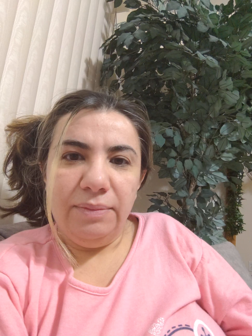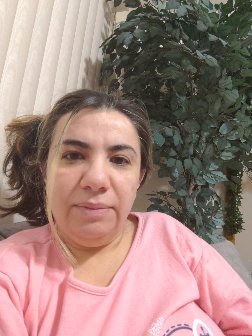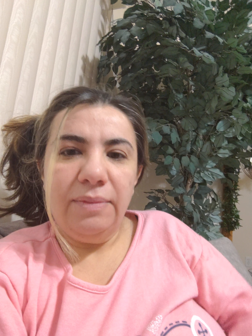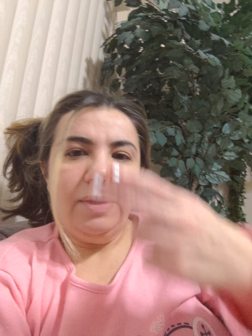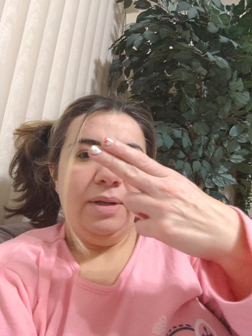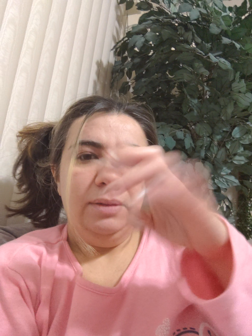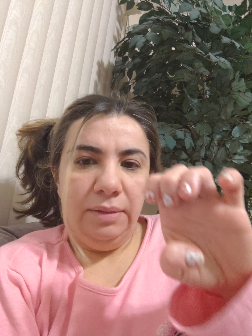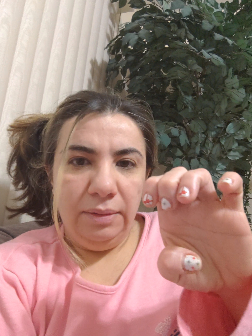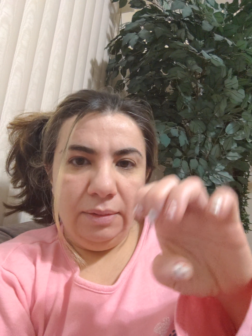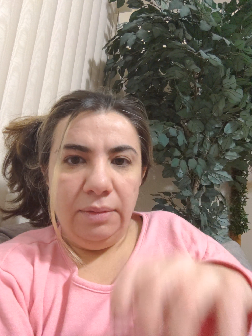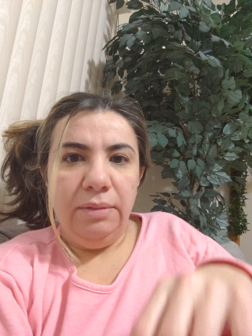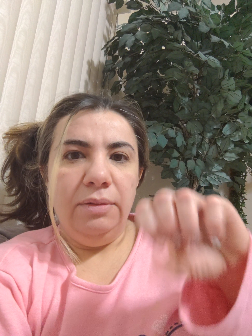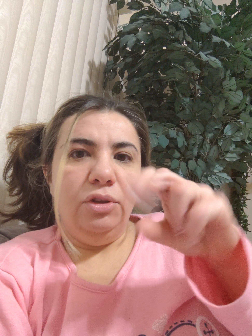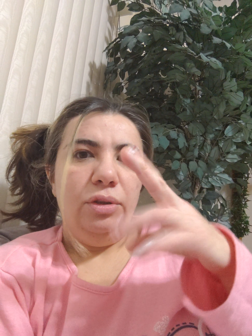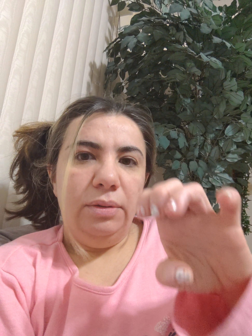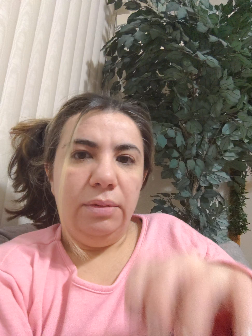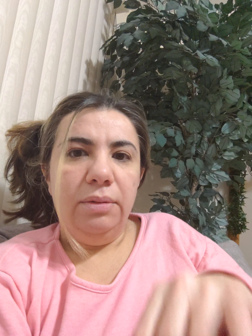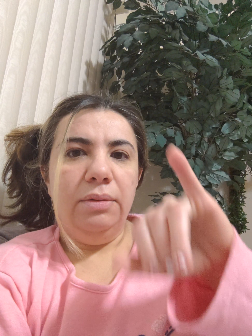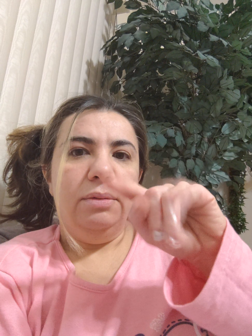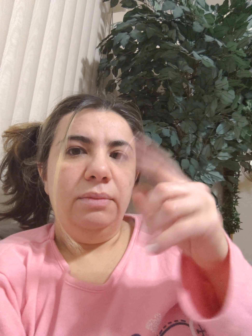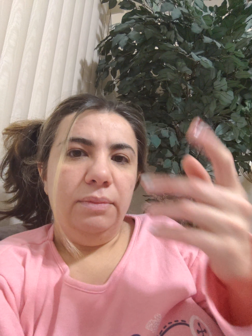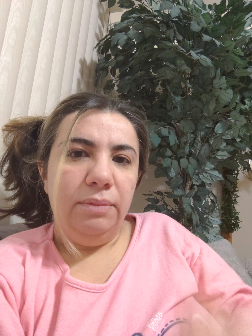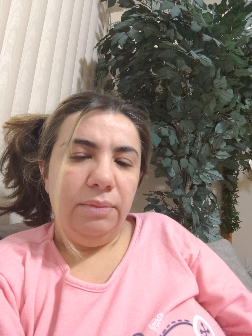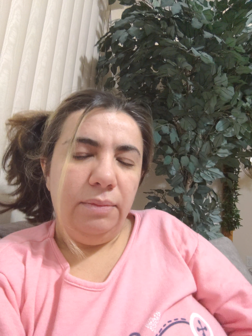he/she/it